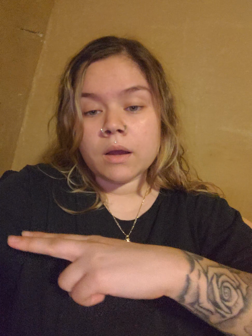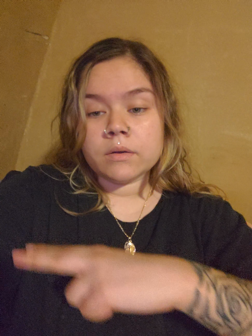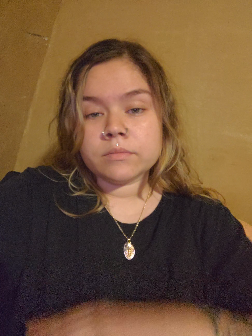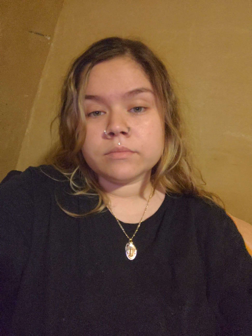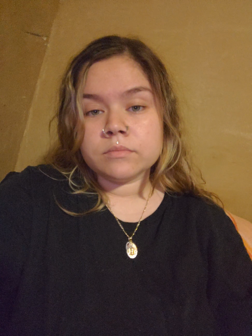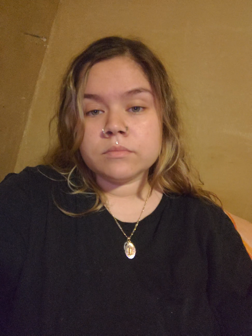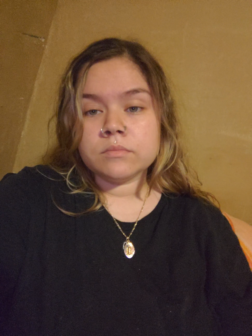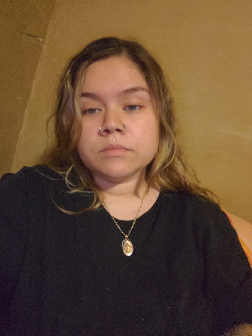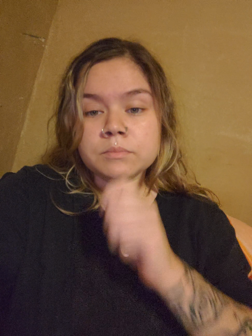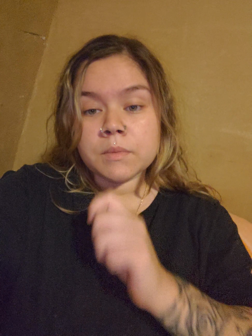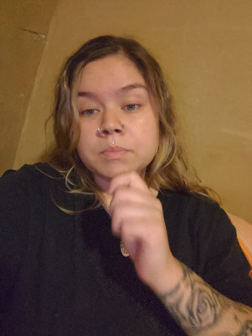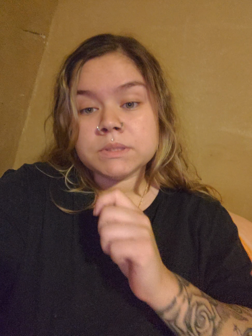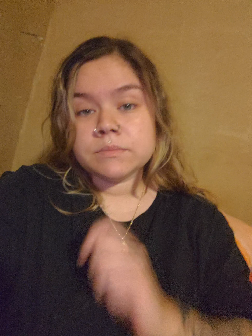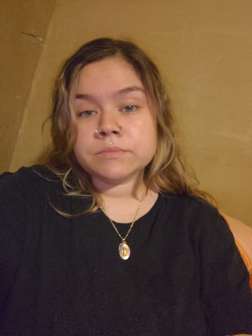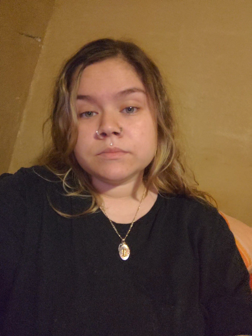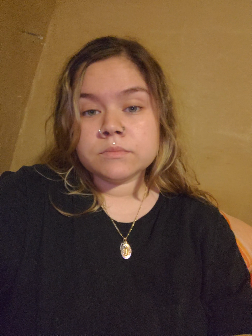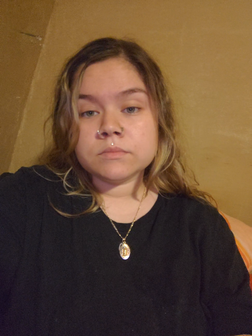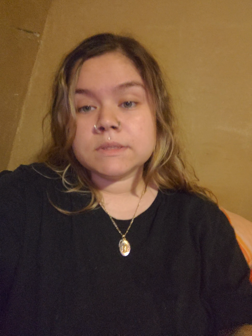popsicle